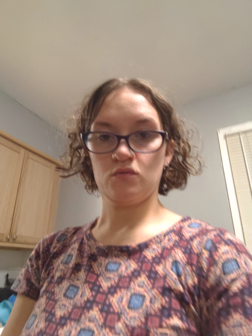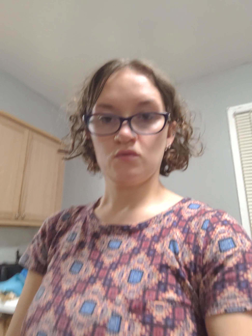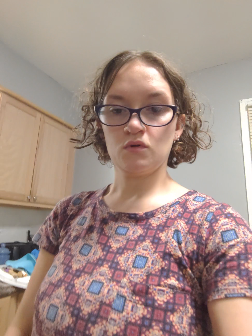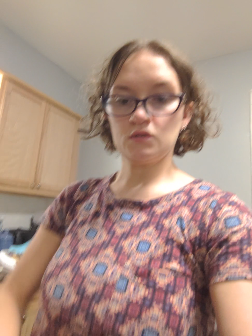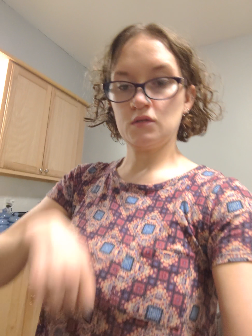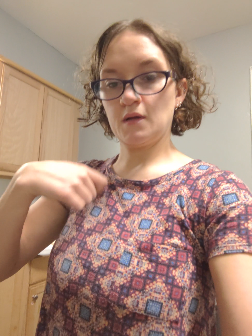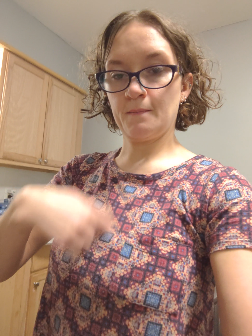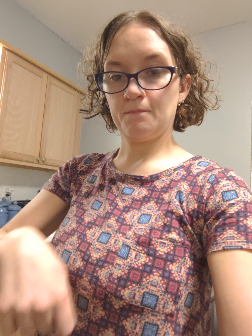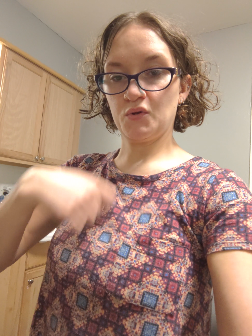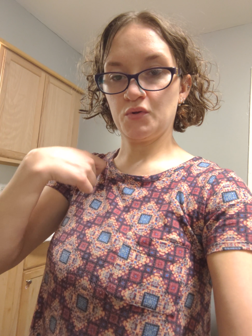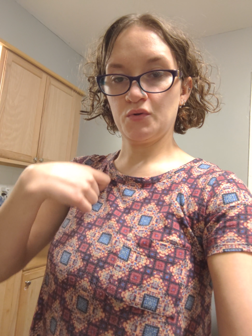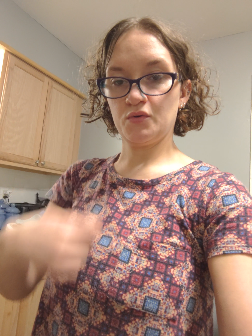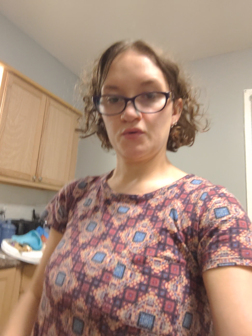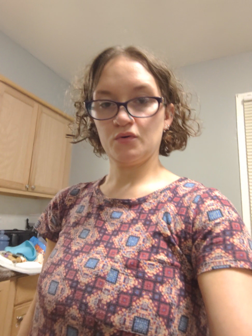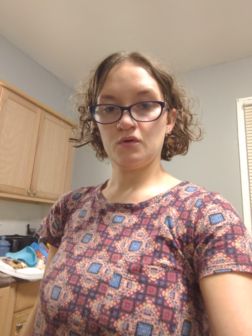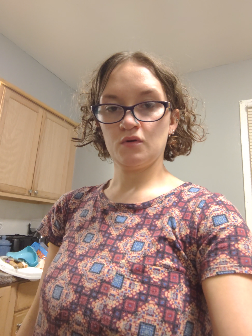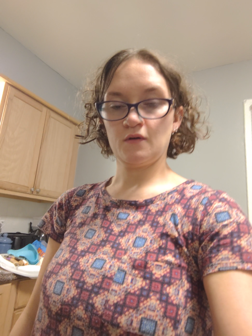zipper